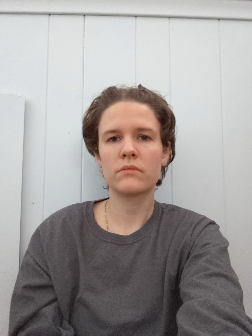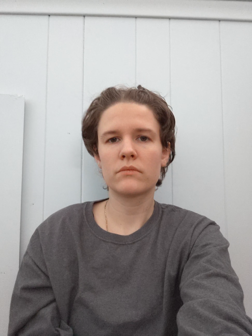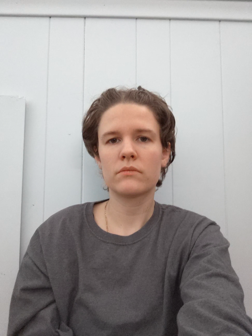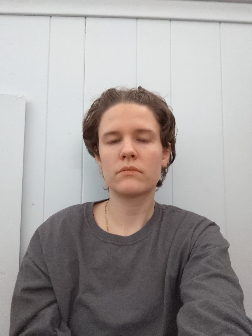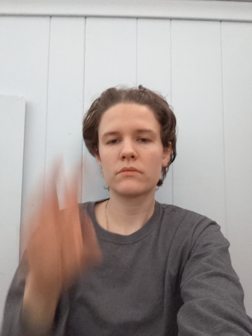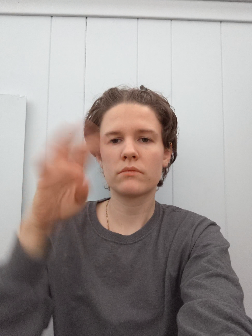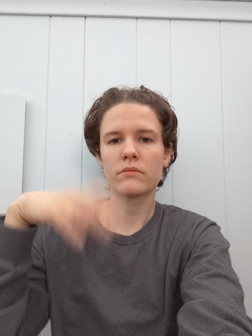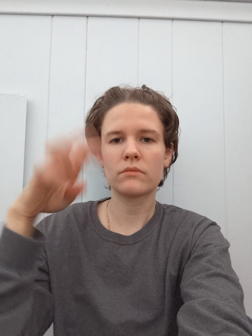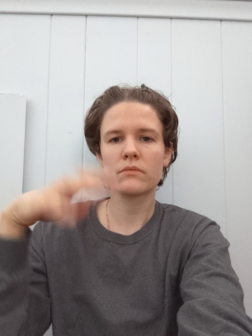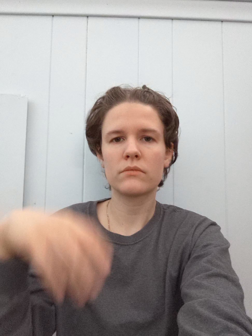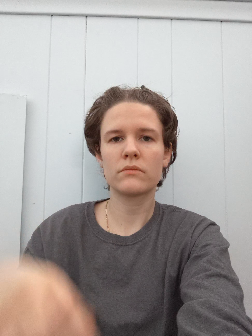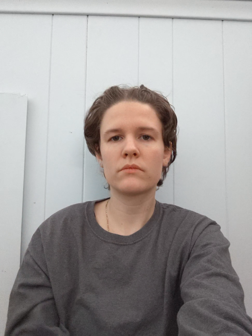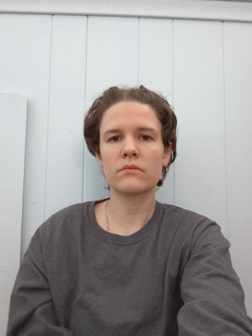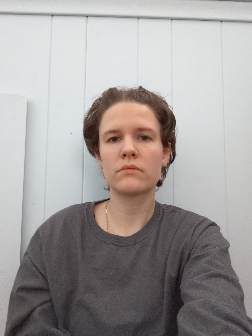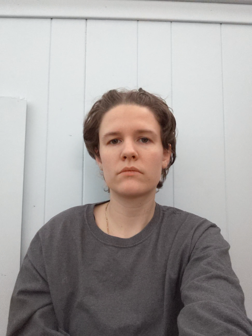rain